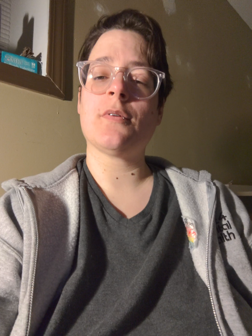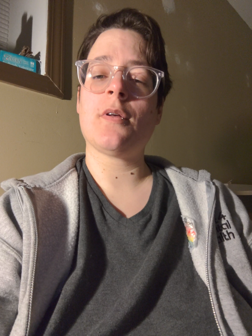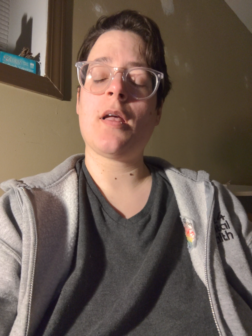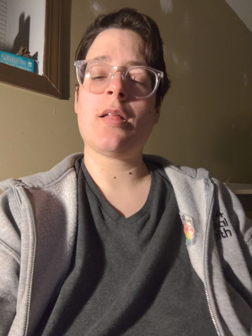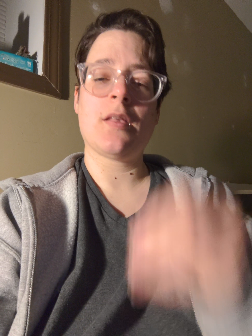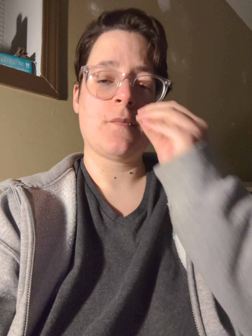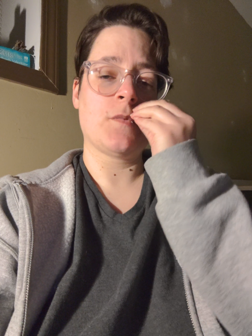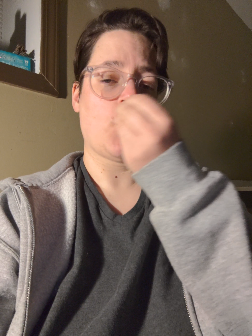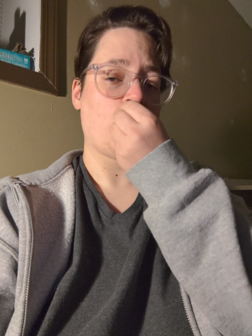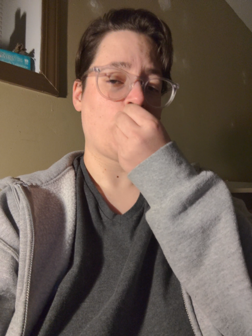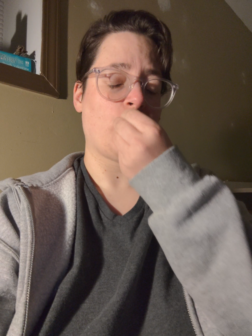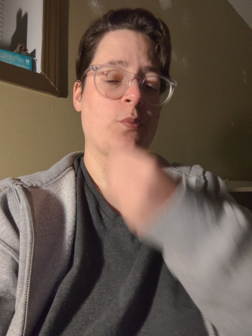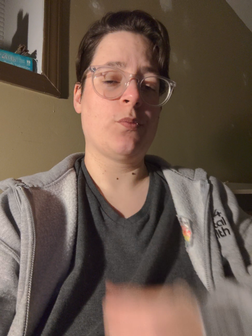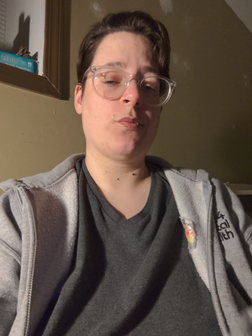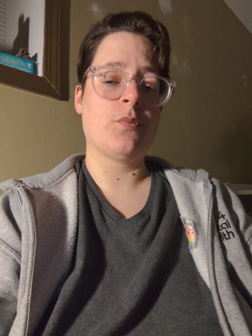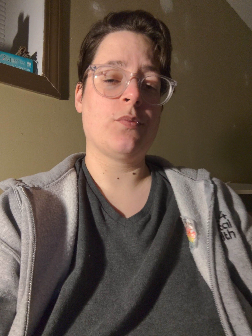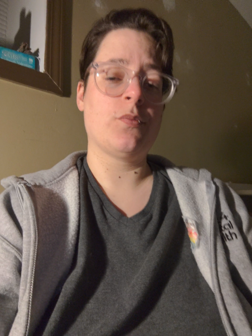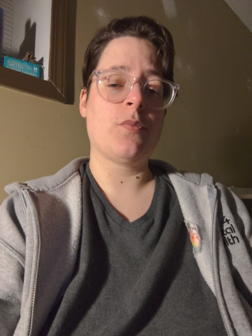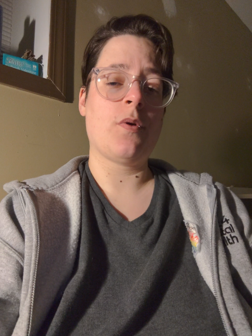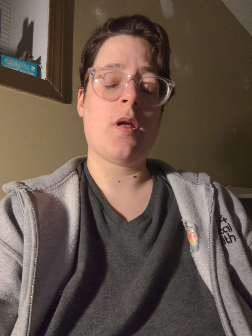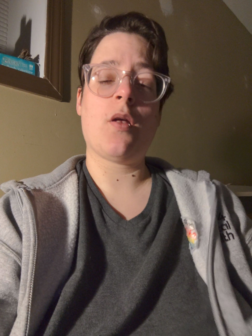flower